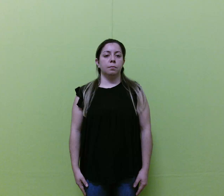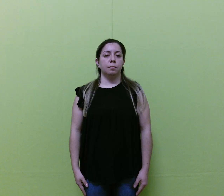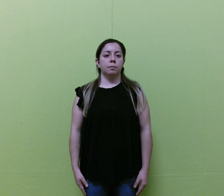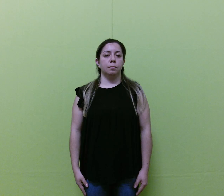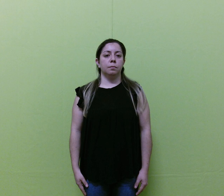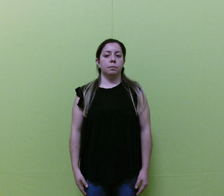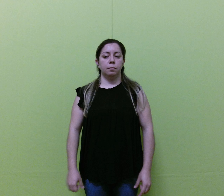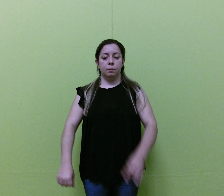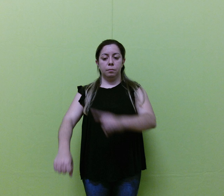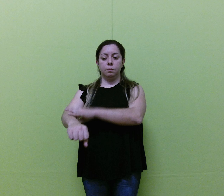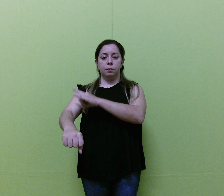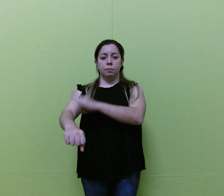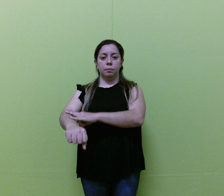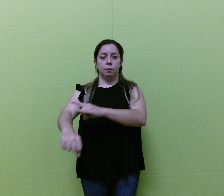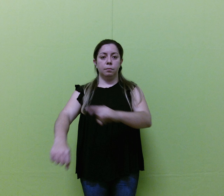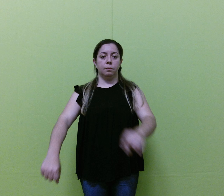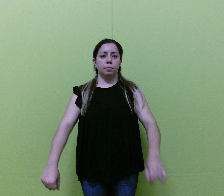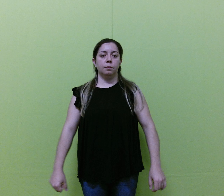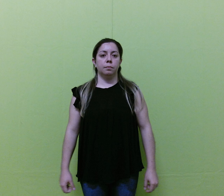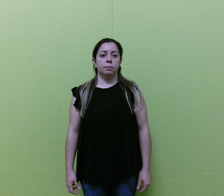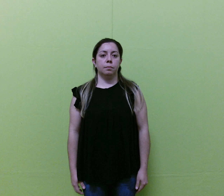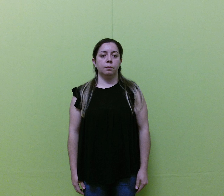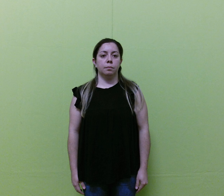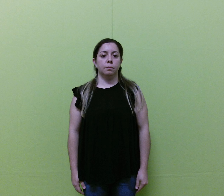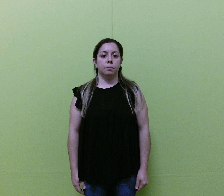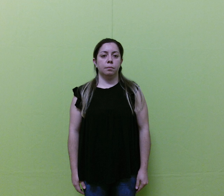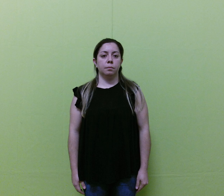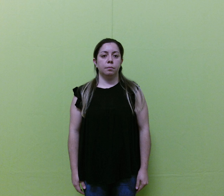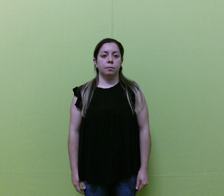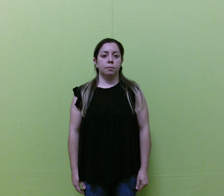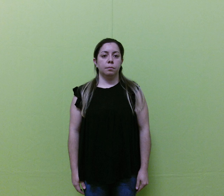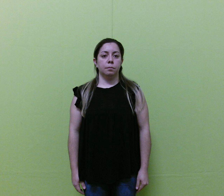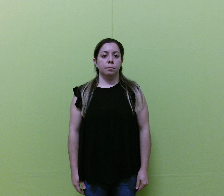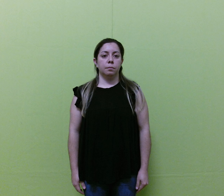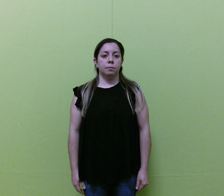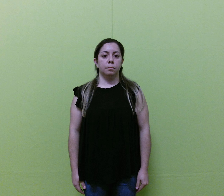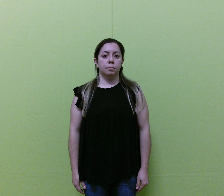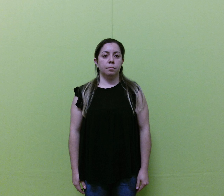banheiro